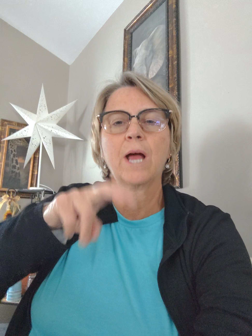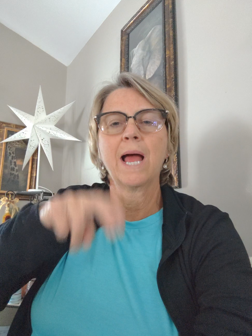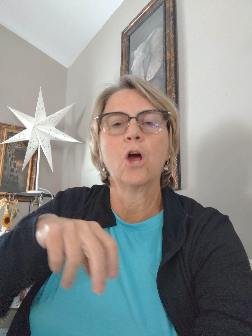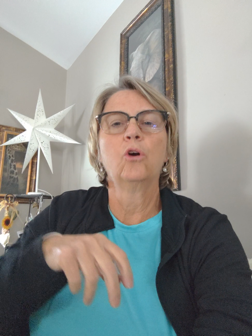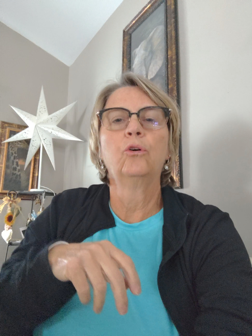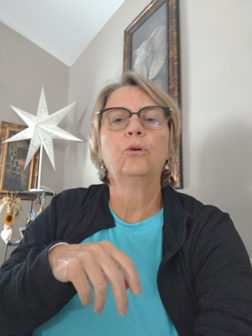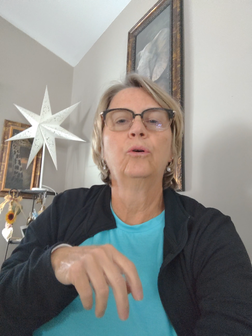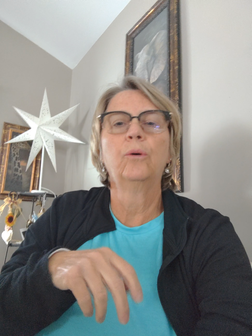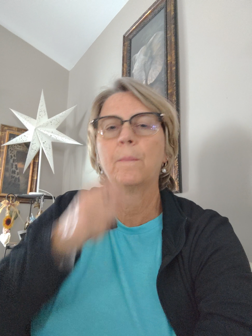chair